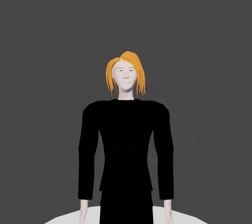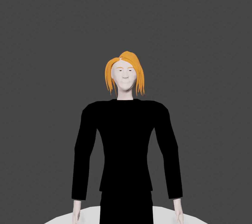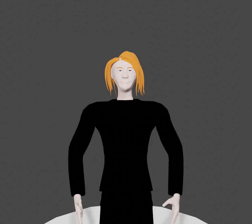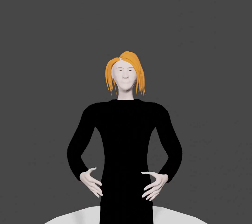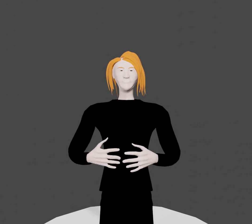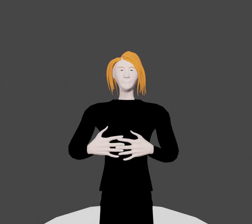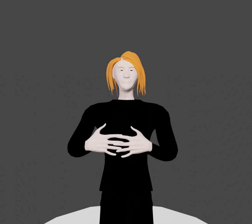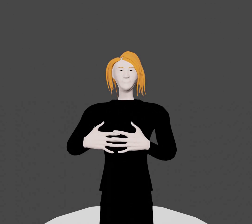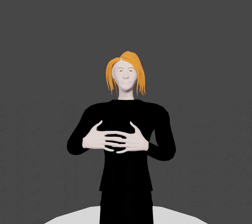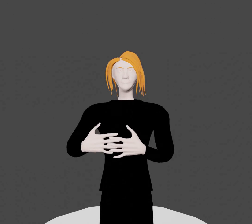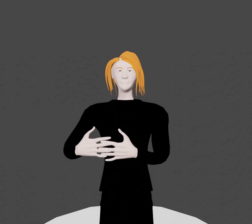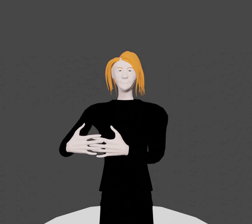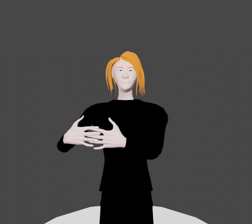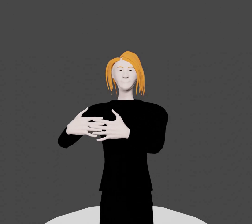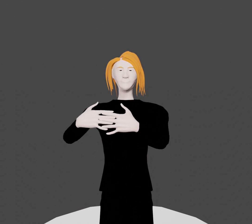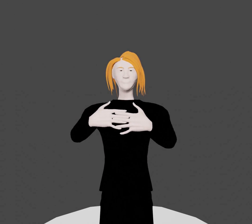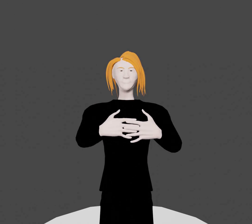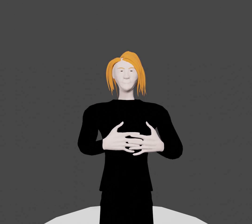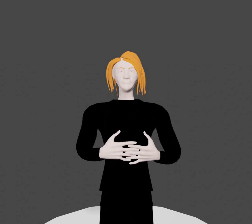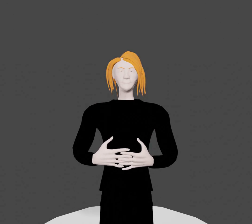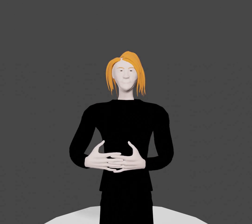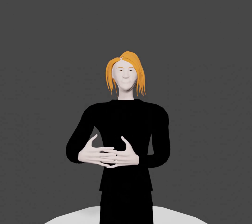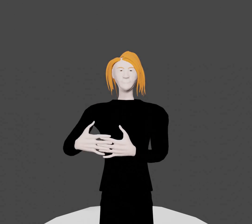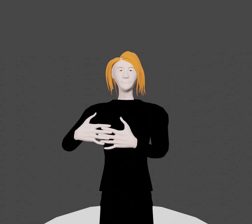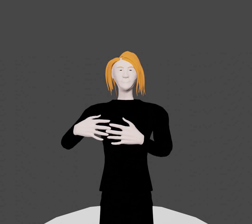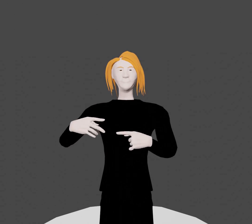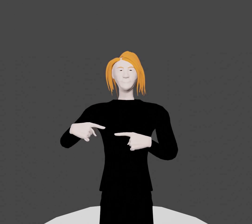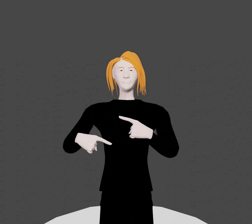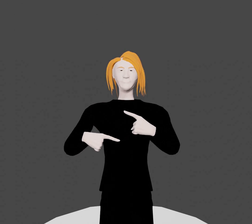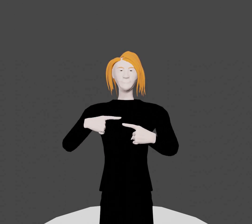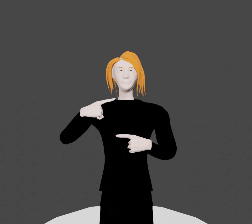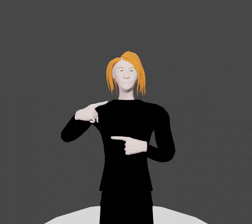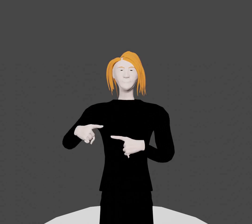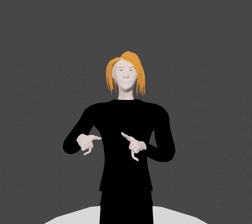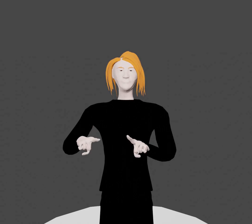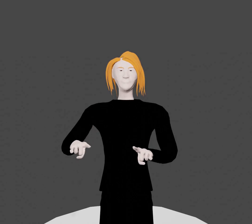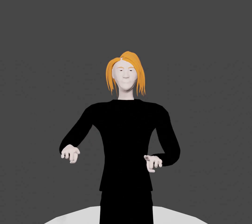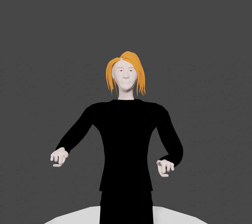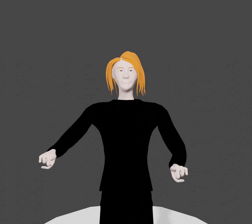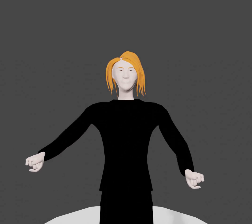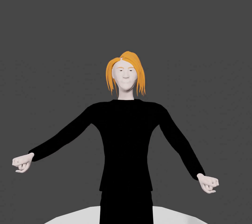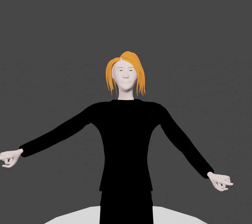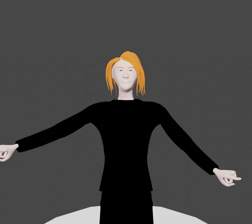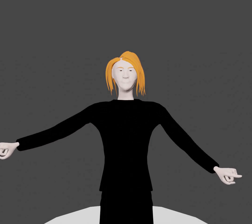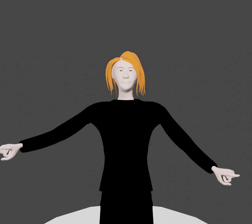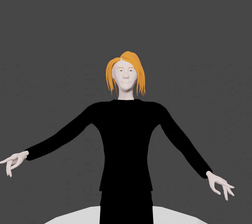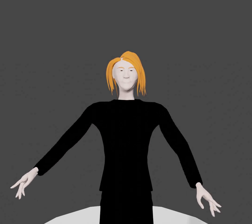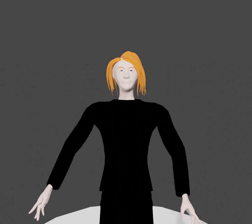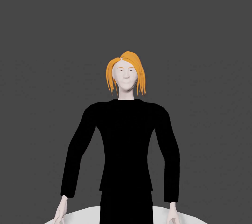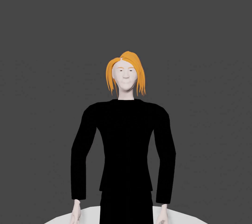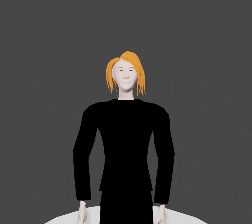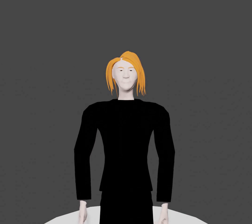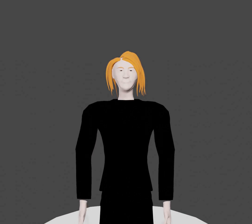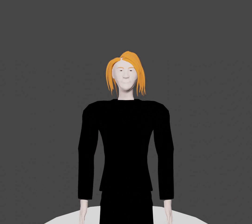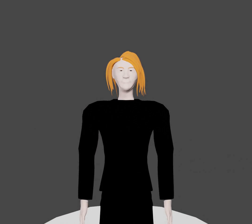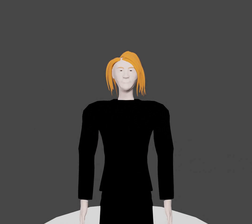ASL